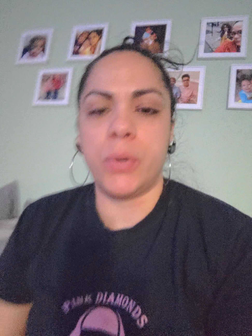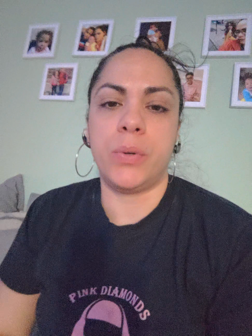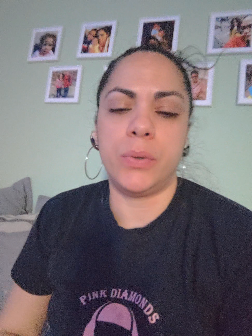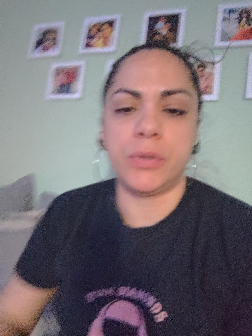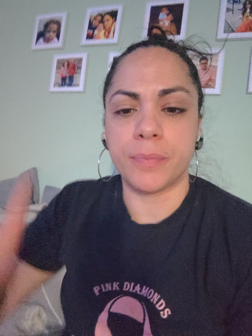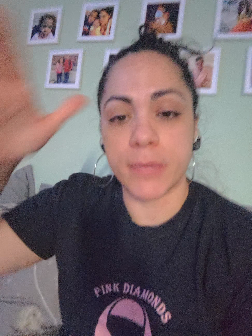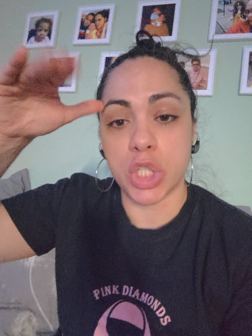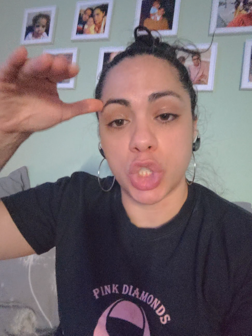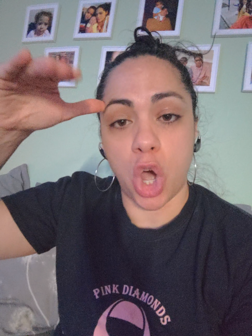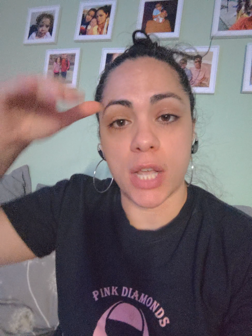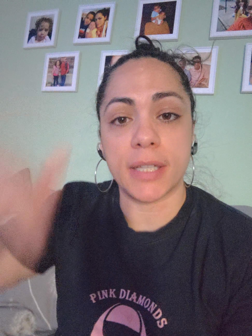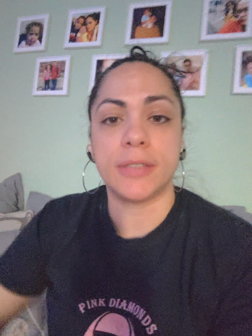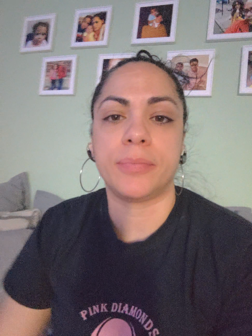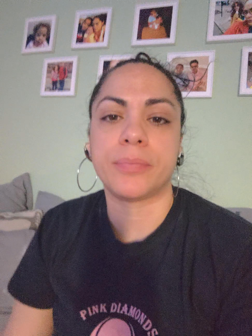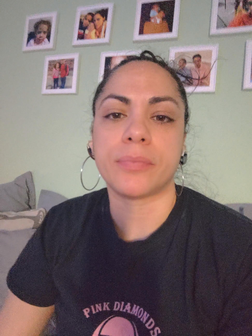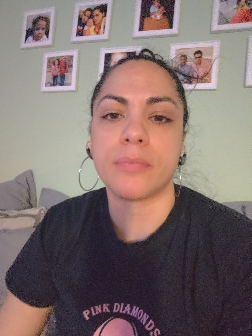donkey